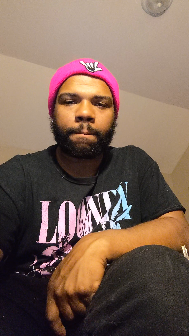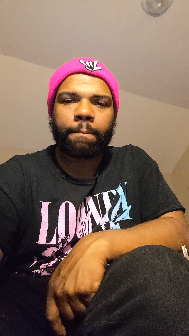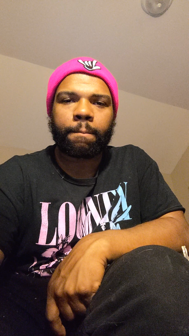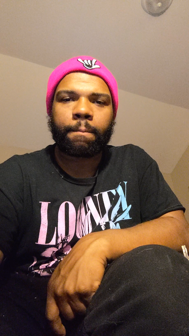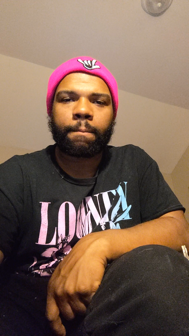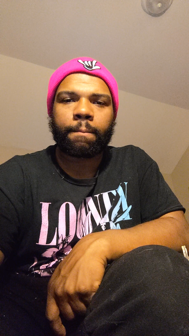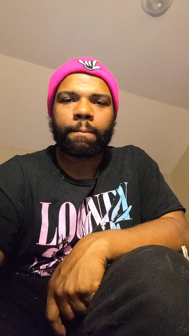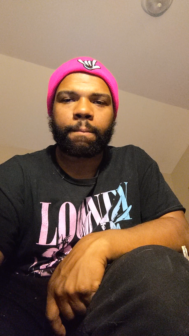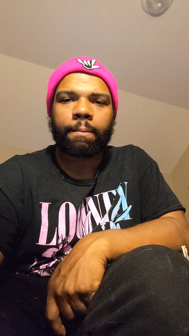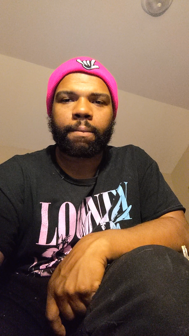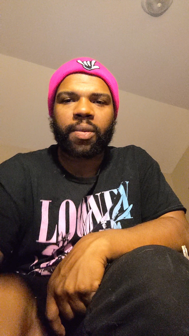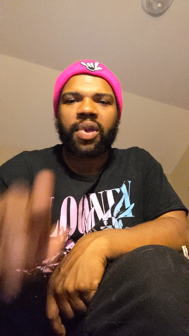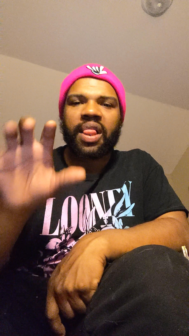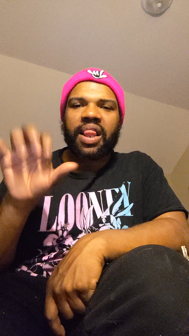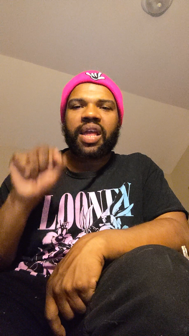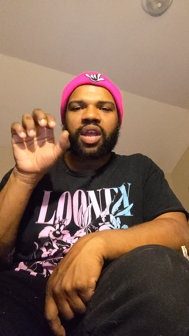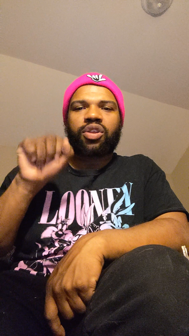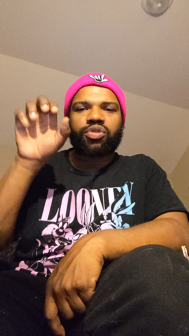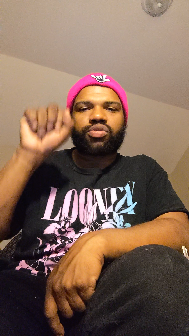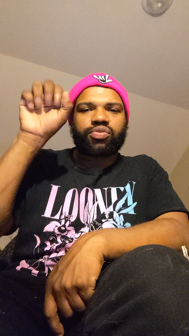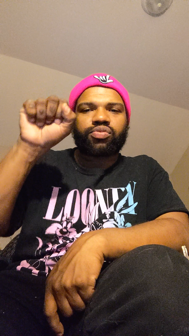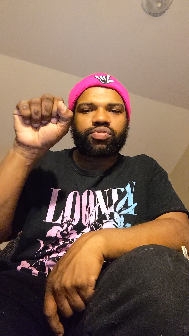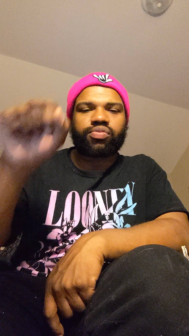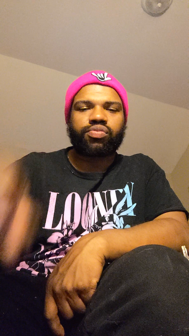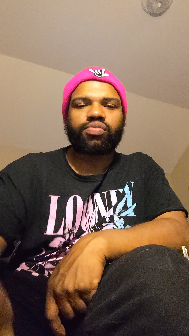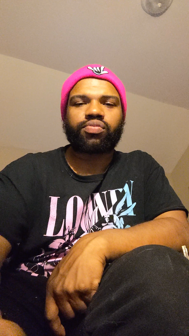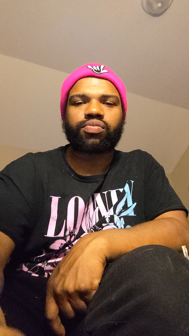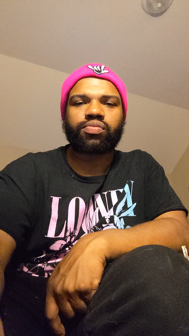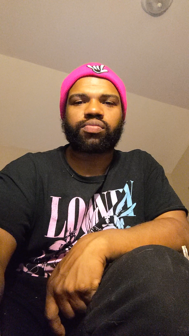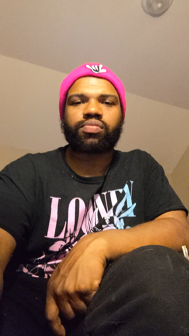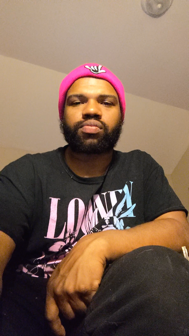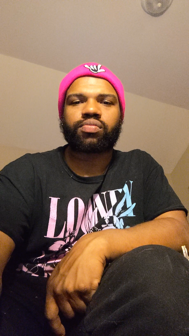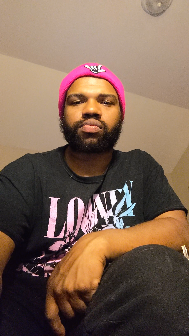ladder